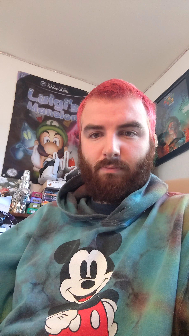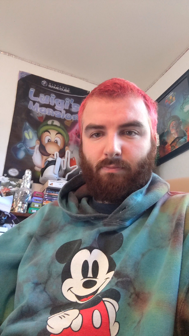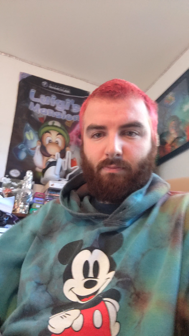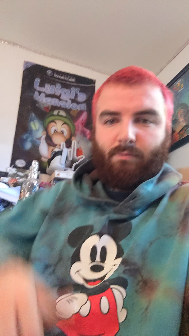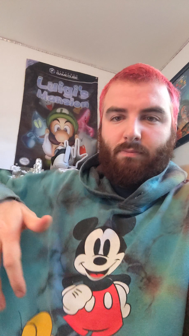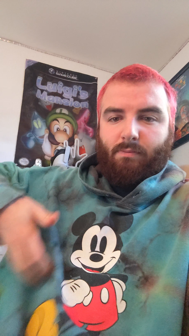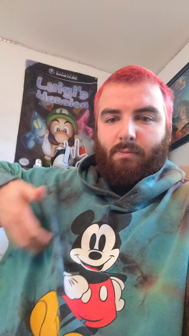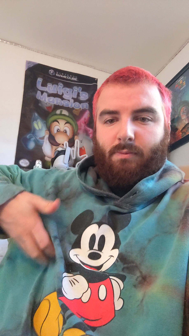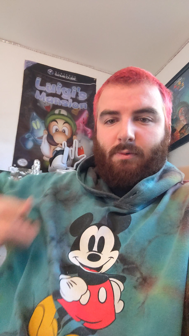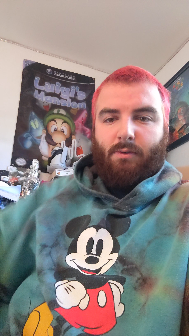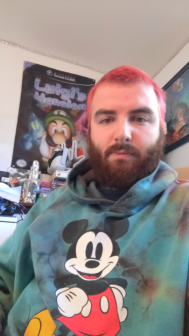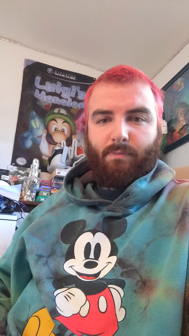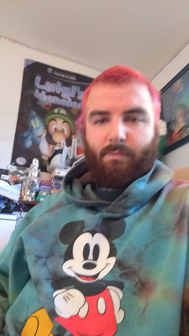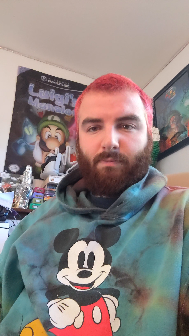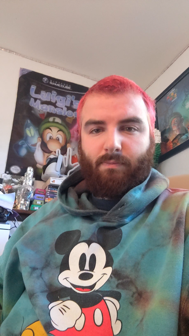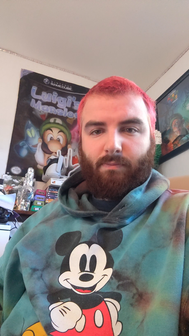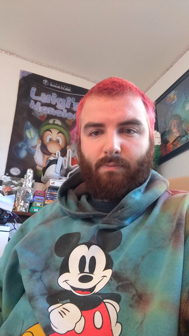monkey